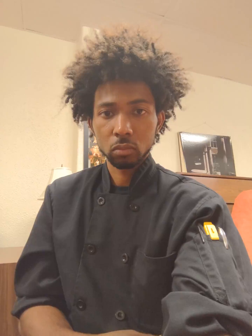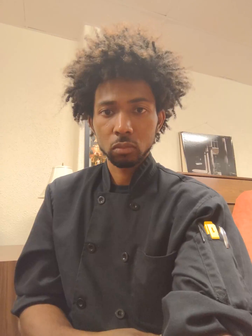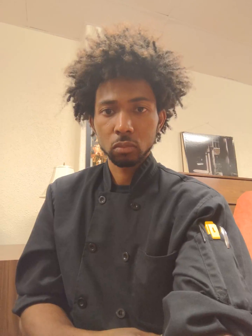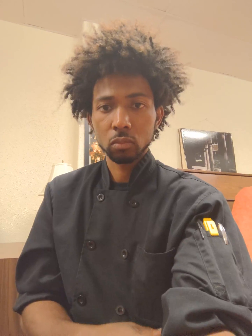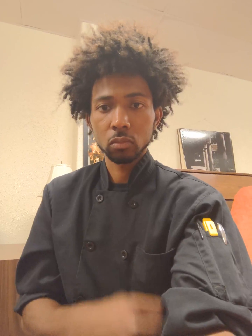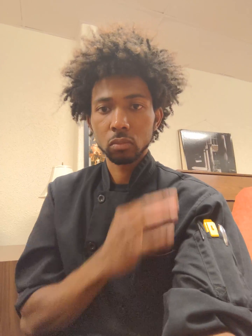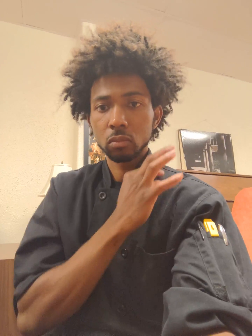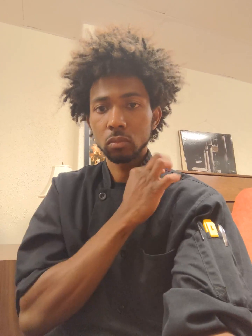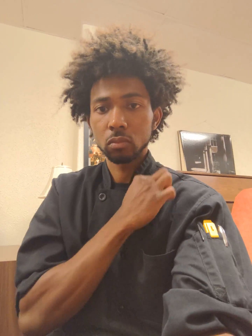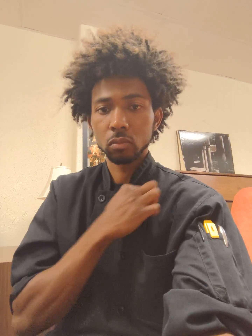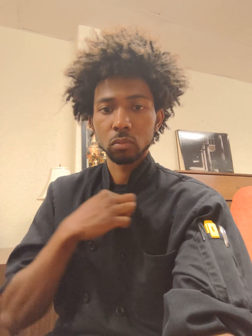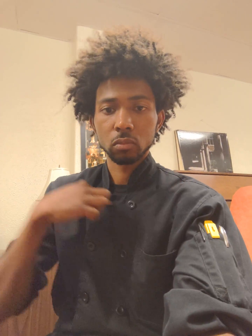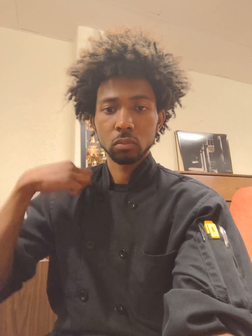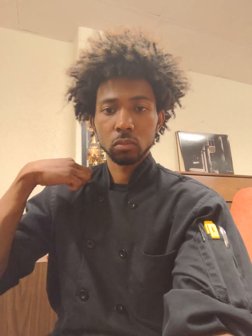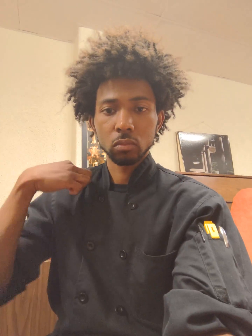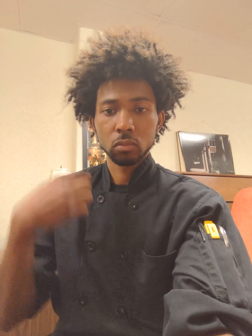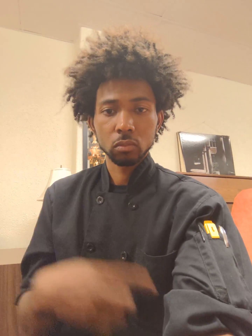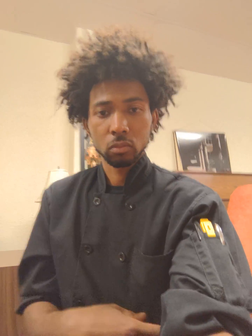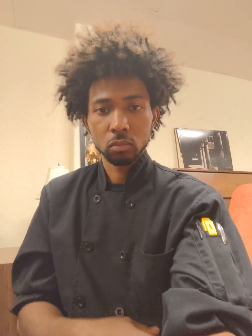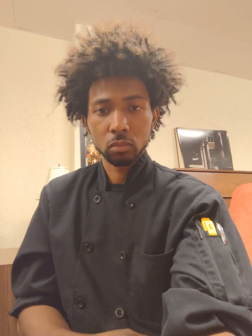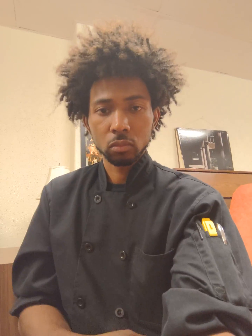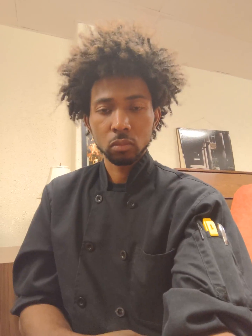necklace